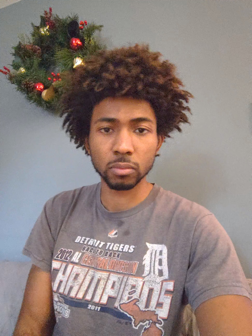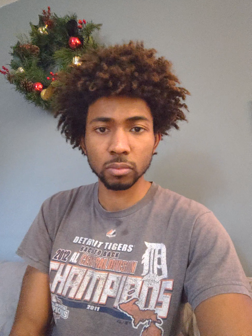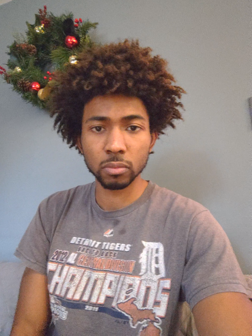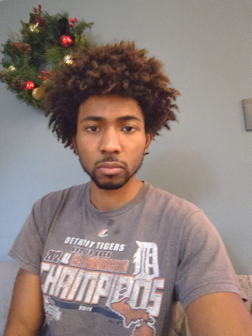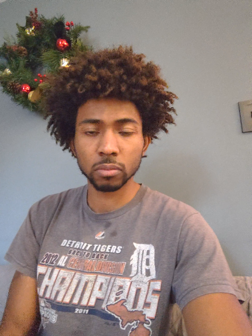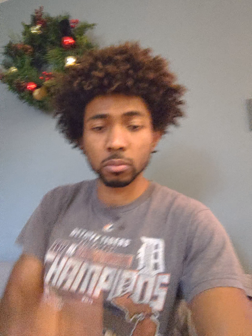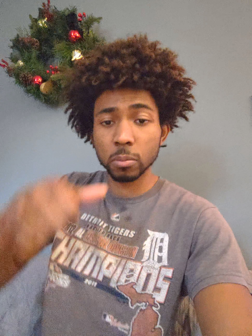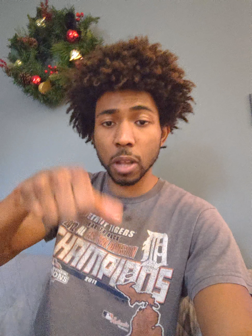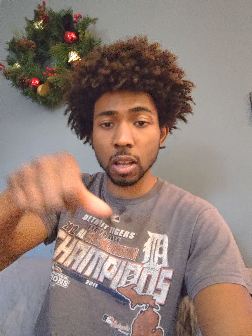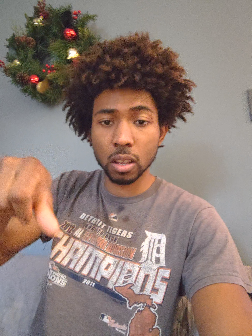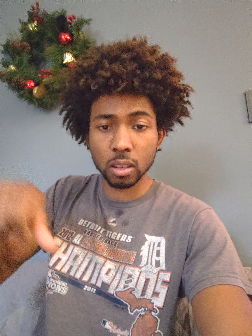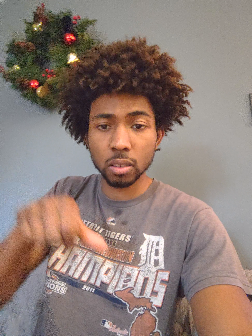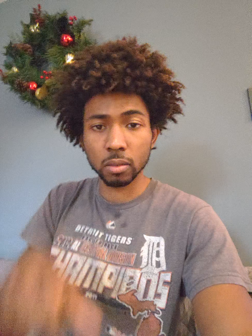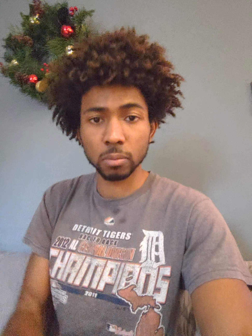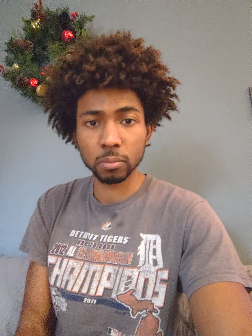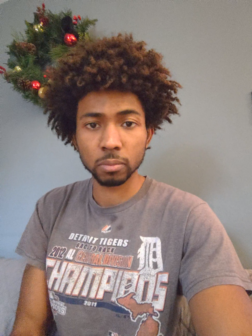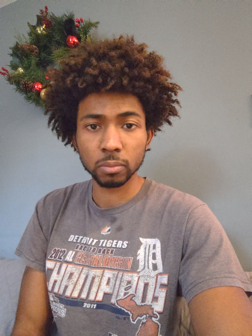puzzle